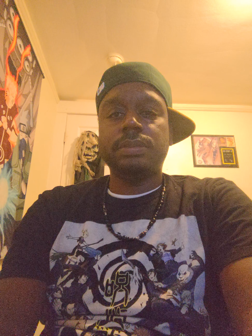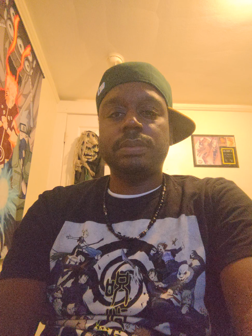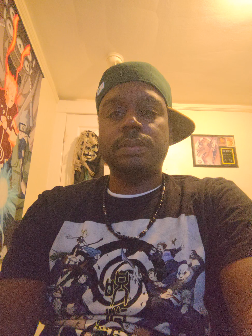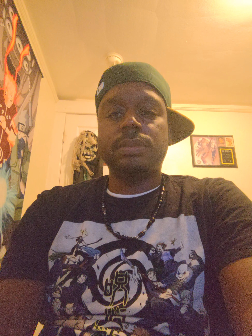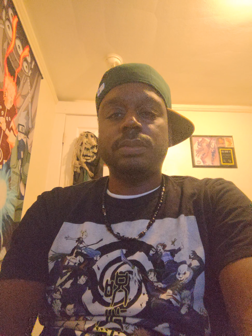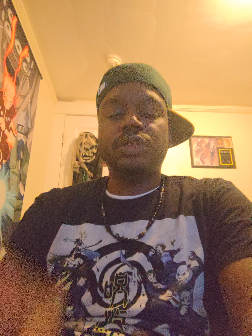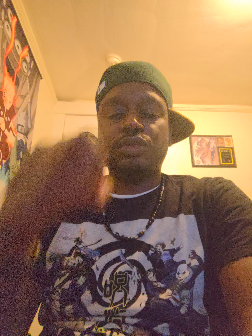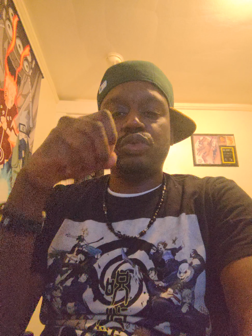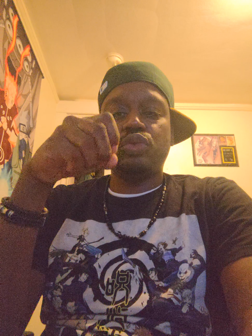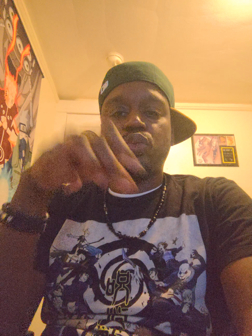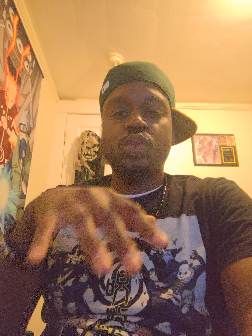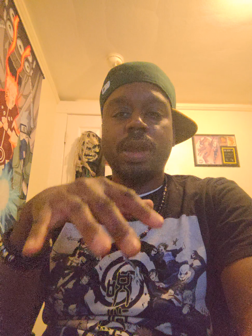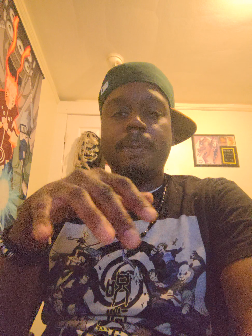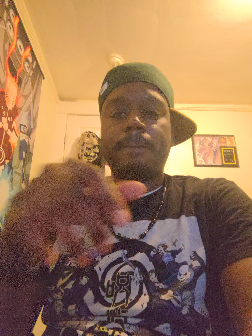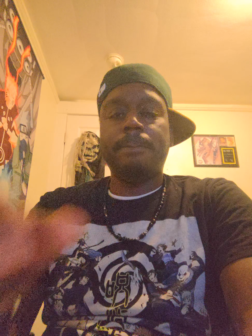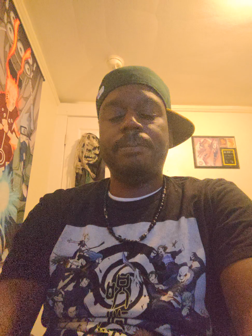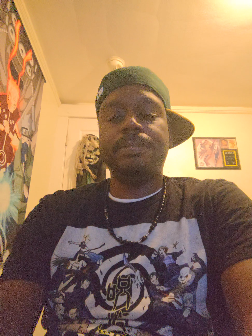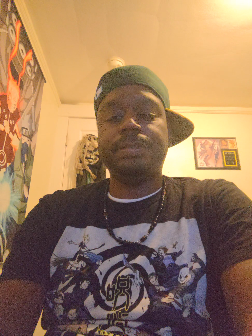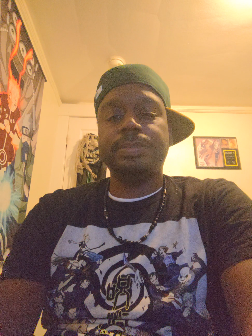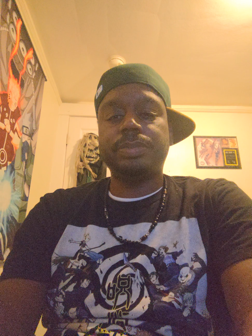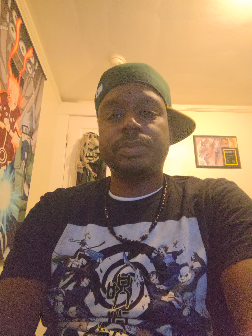drop